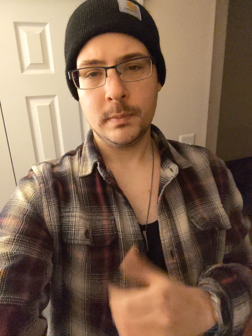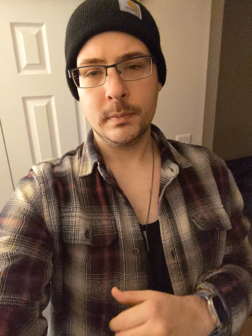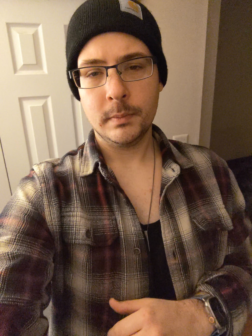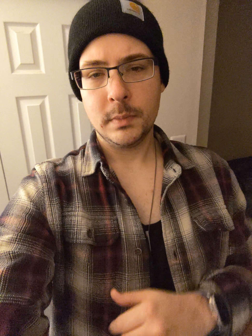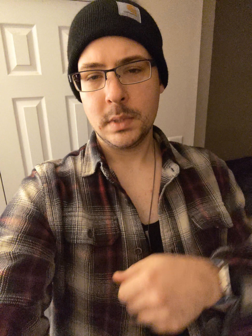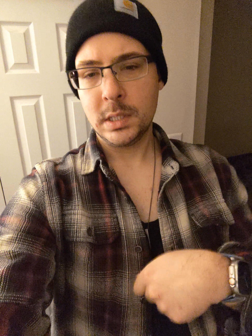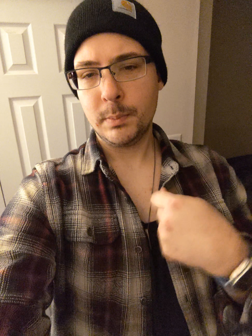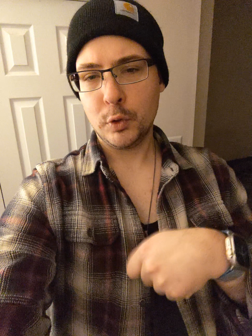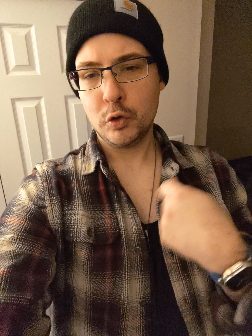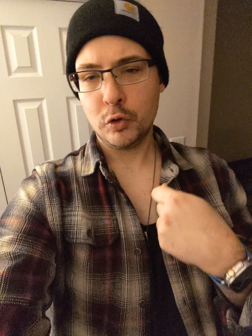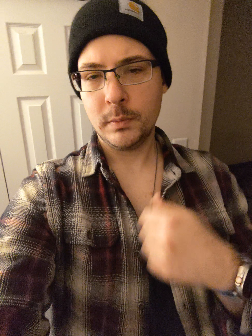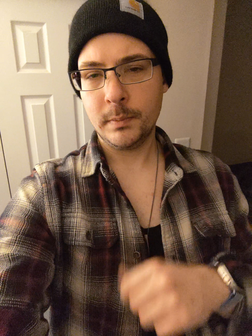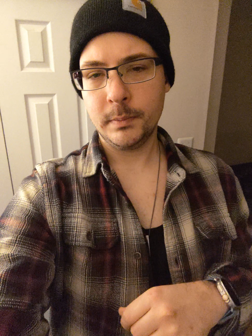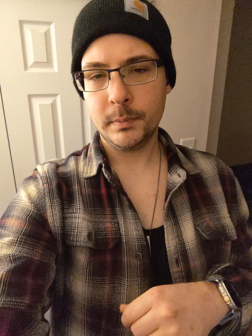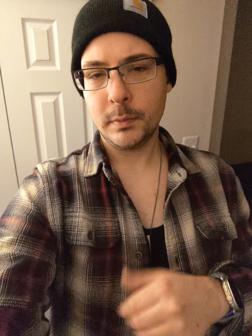zipper